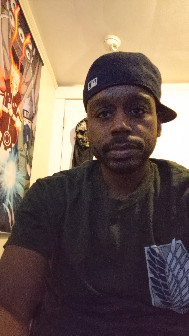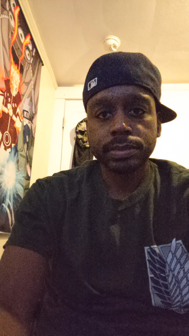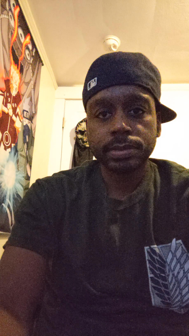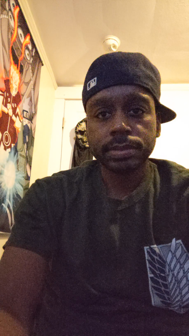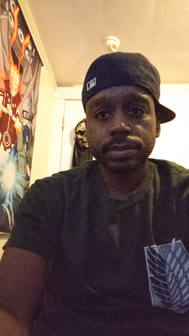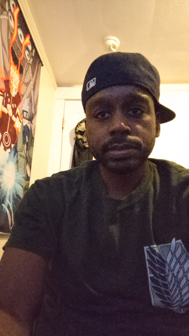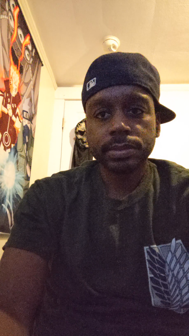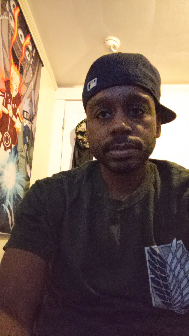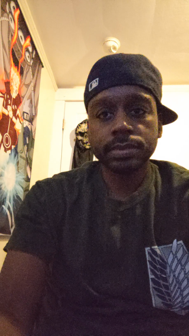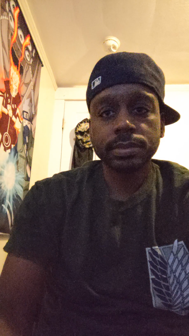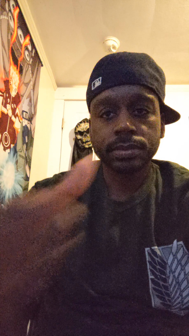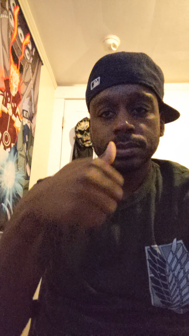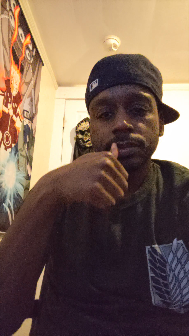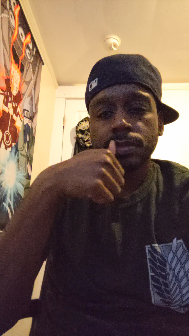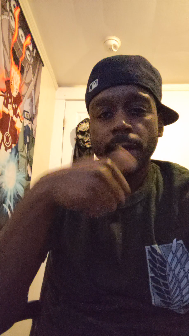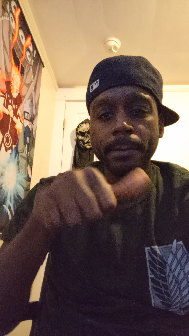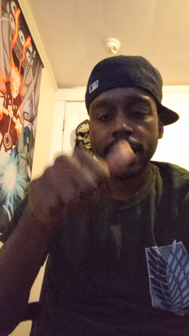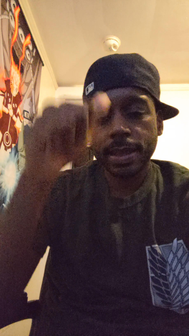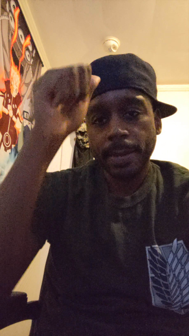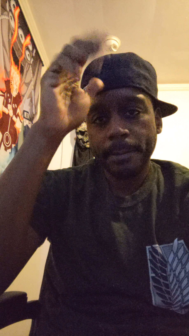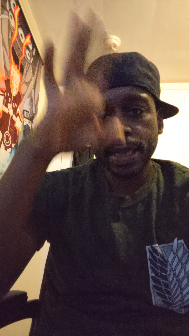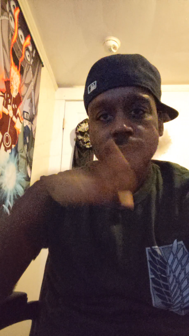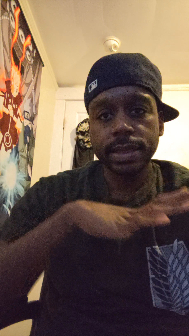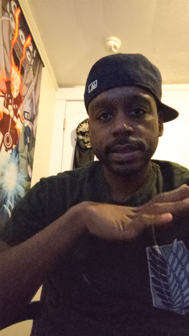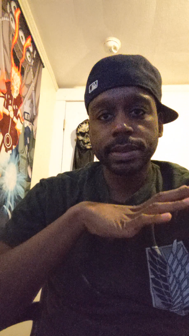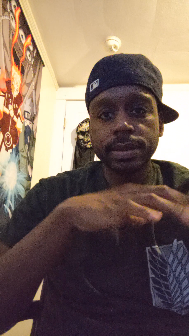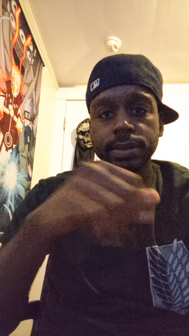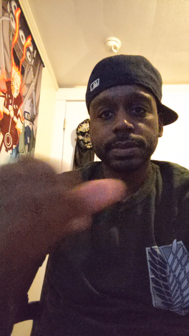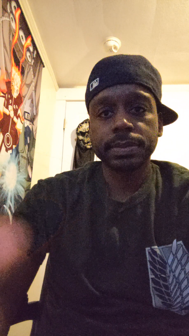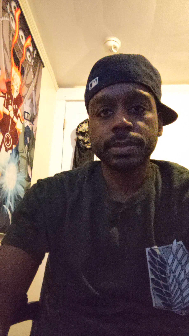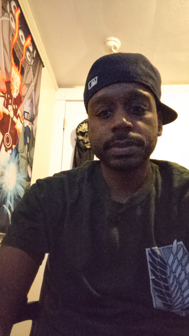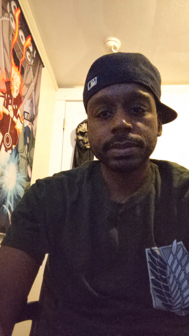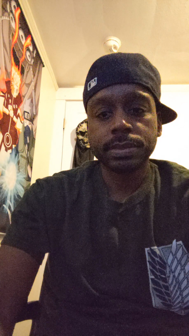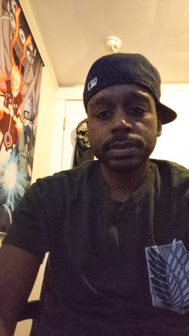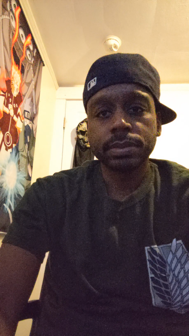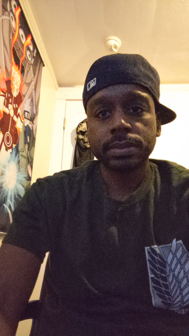mailman